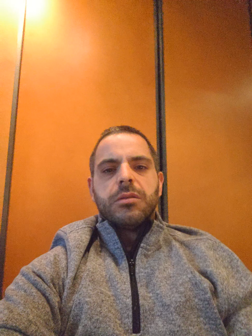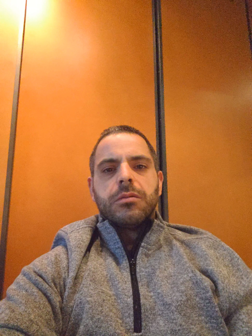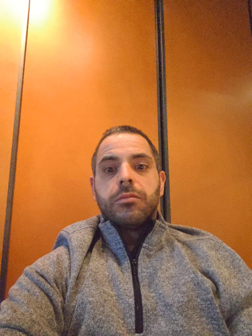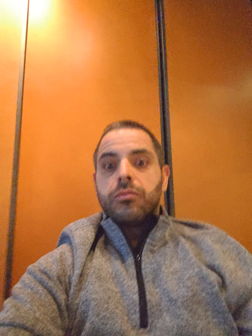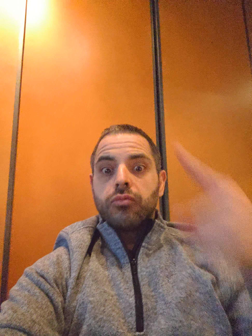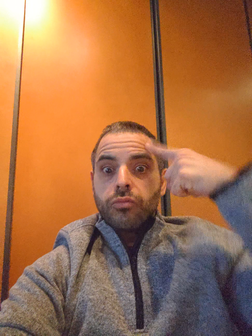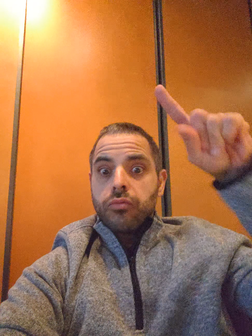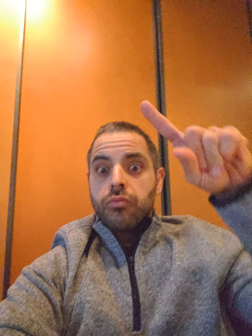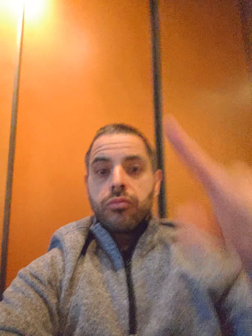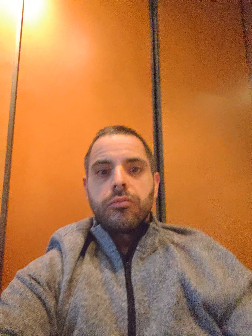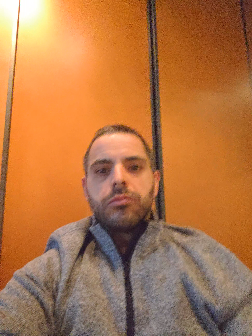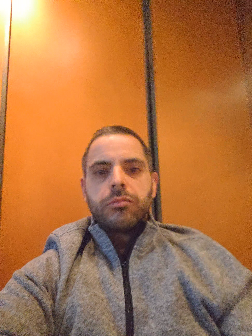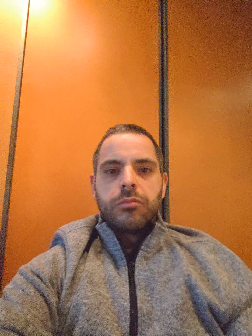for